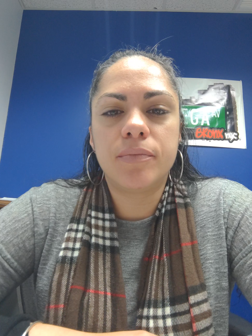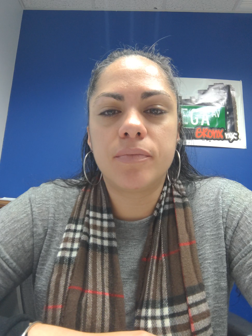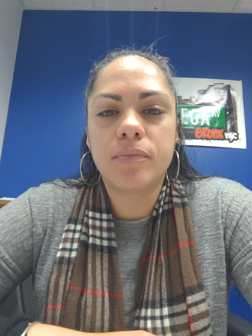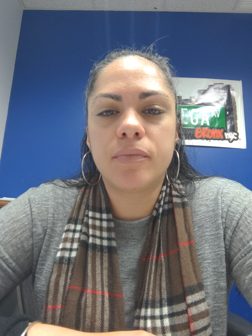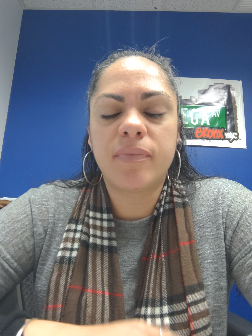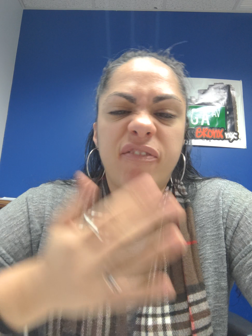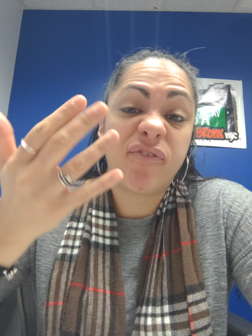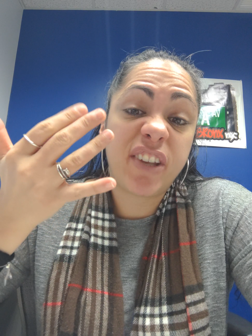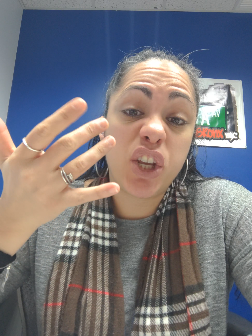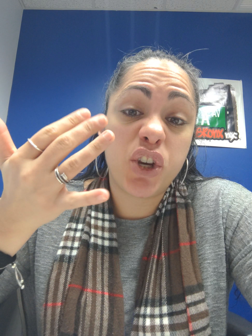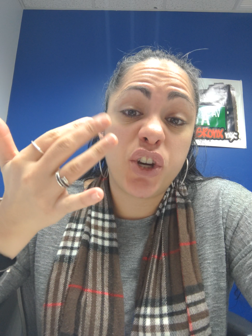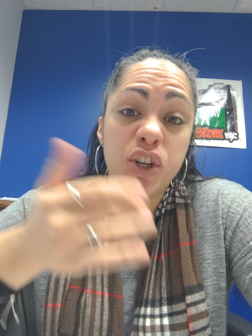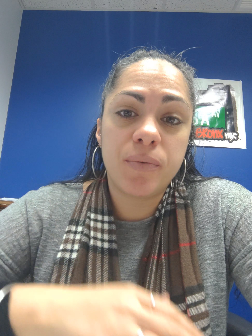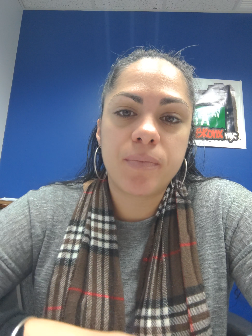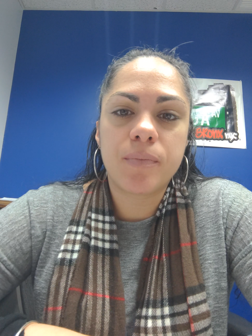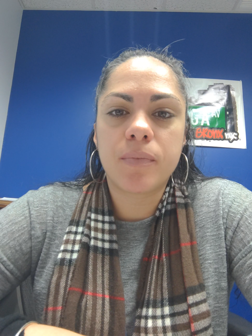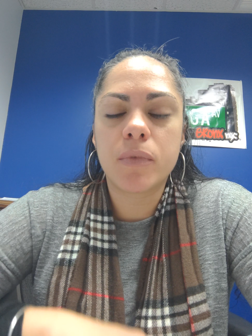finger